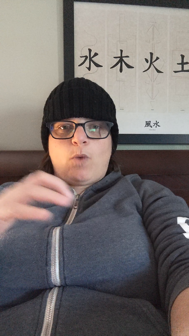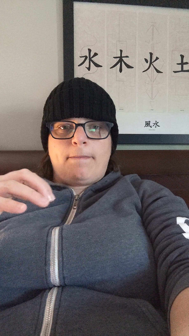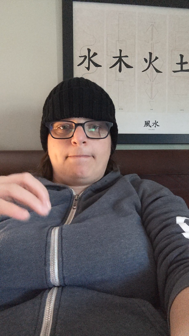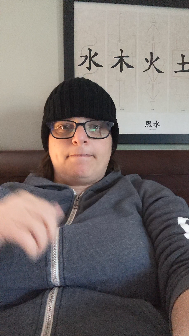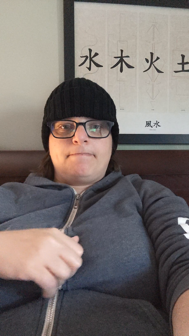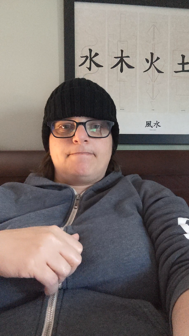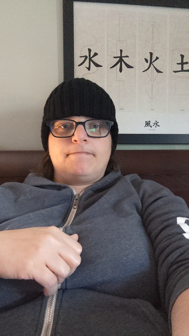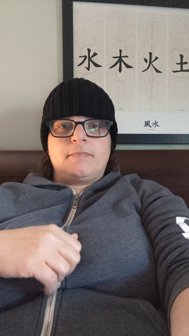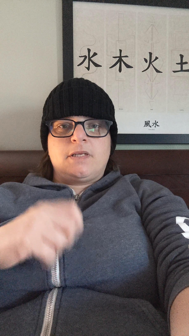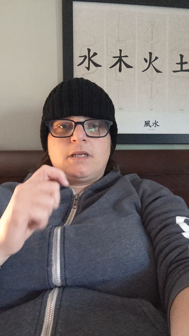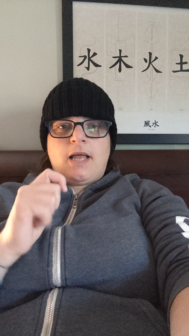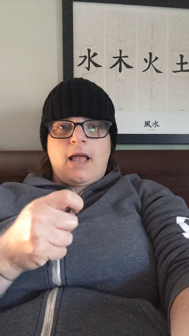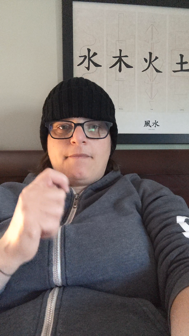hammer